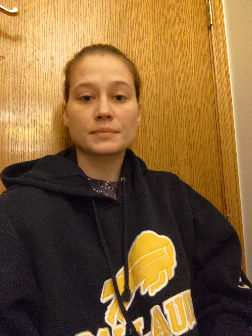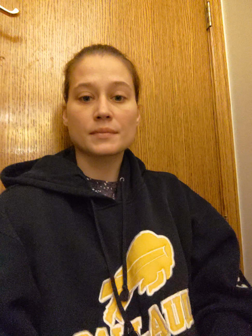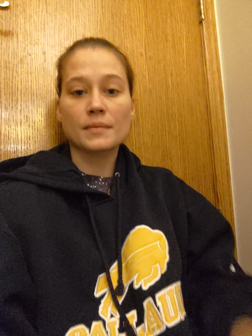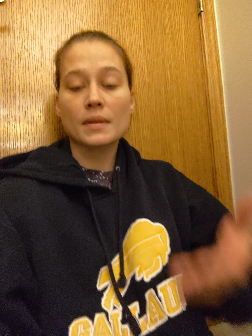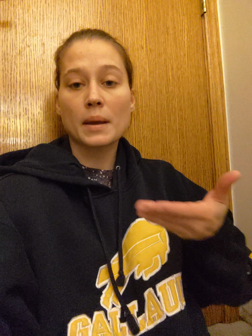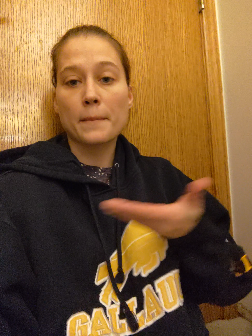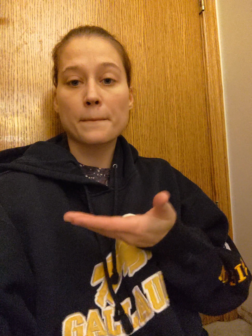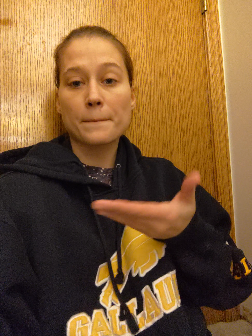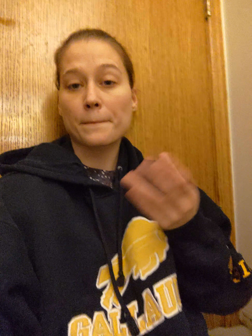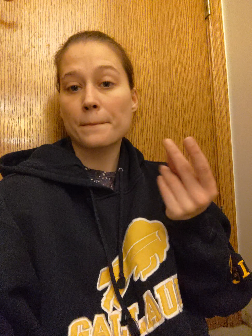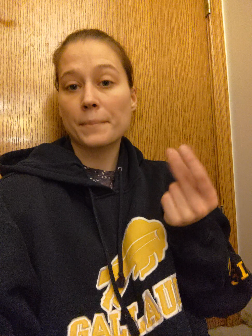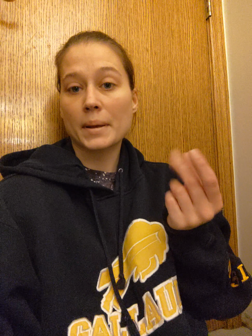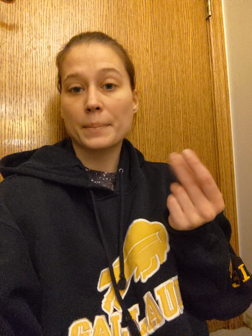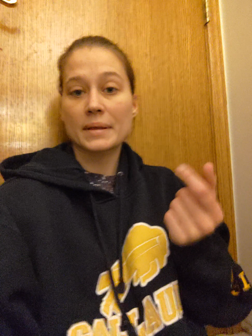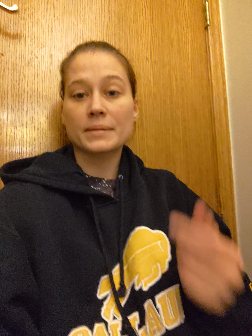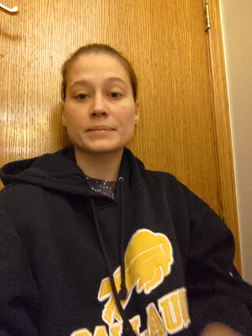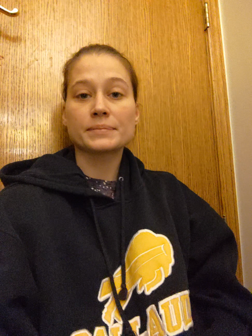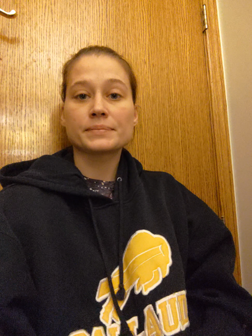puppy